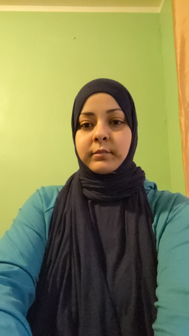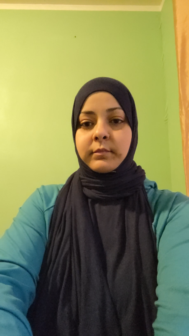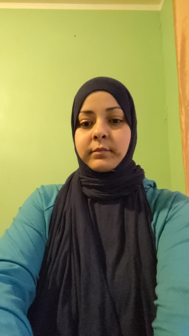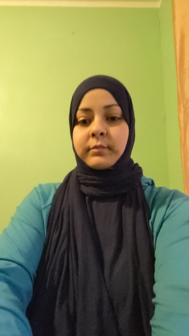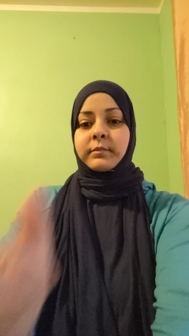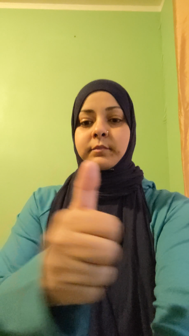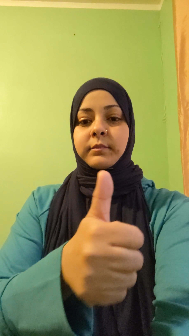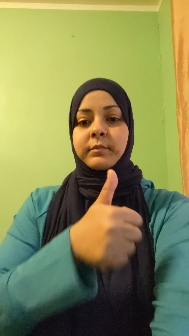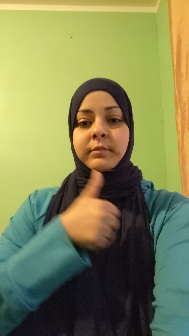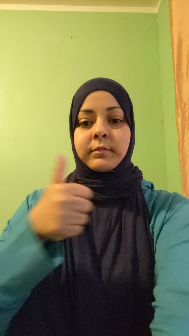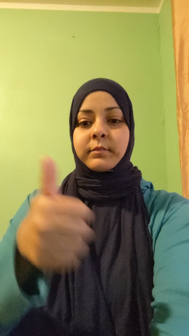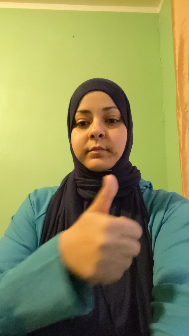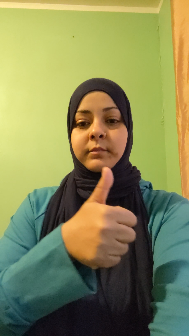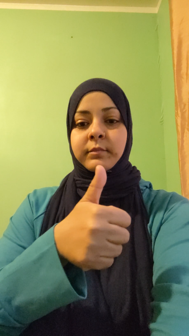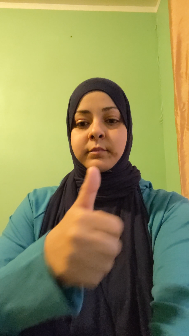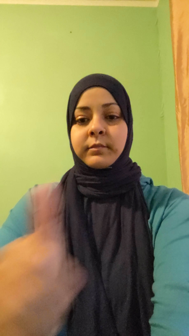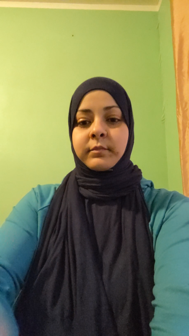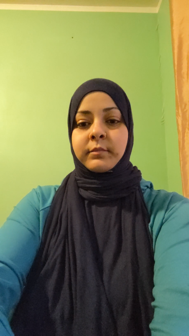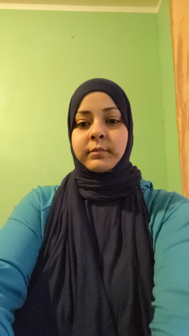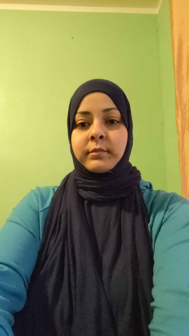basement